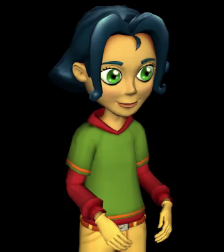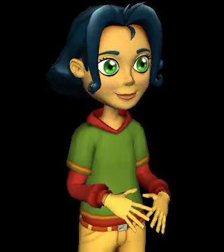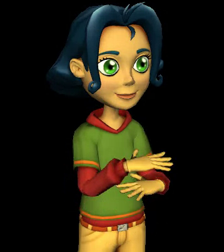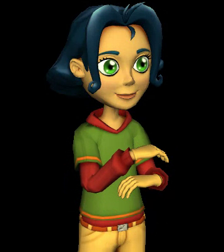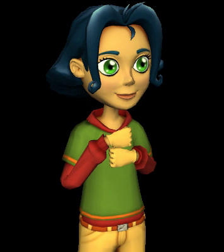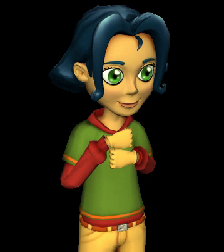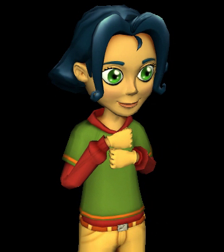يعترف